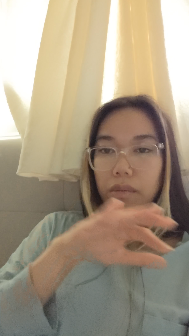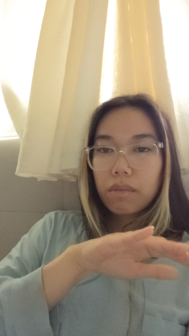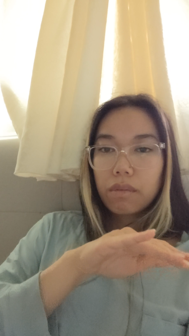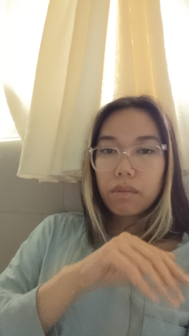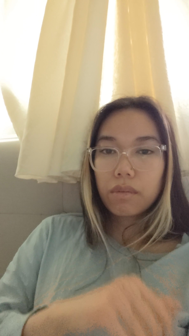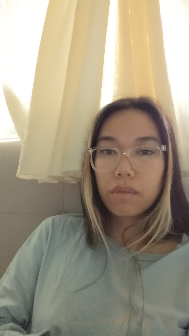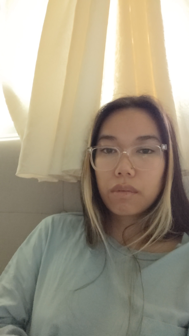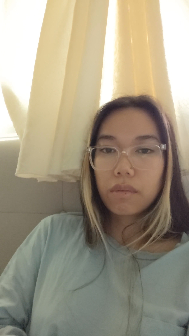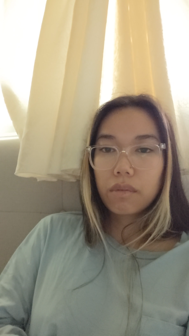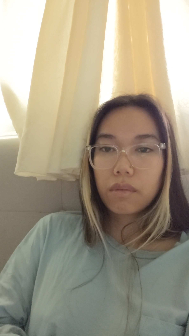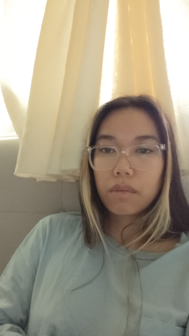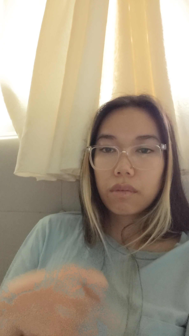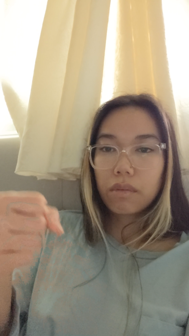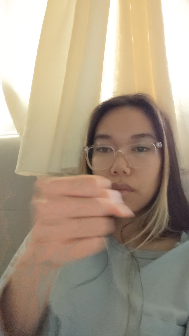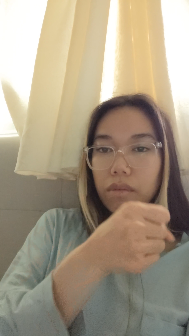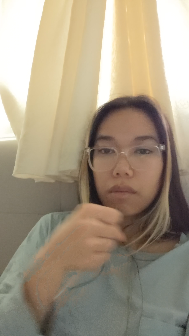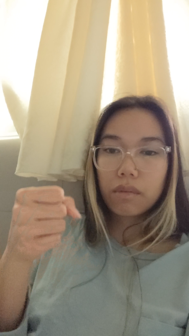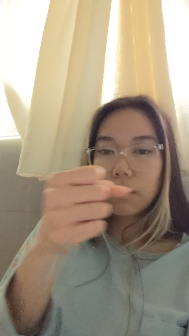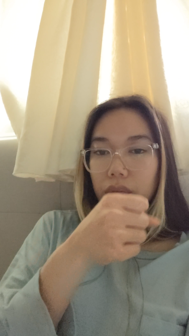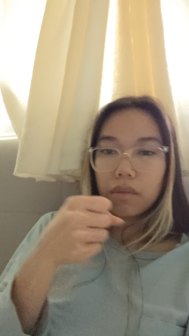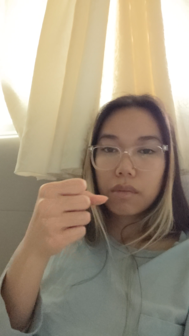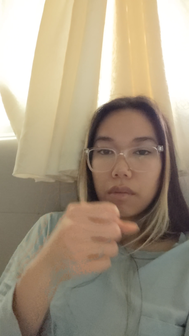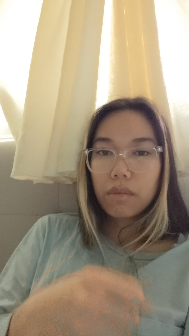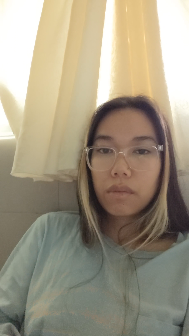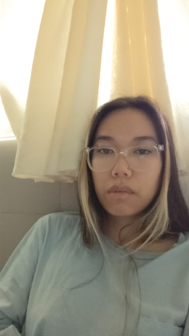coffee